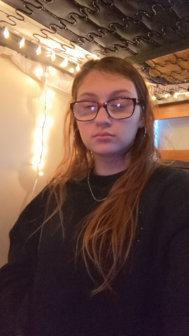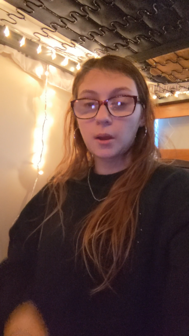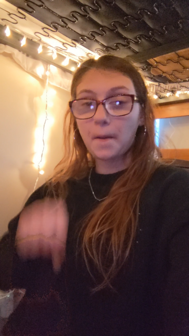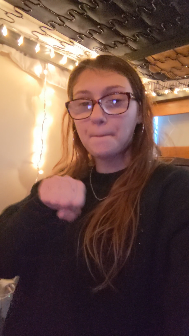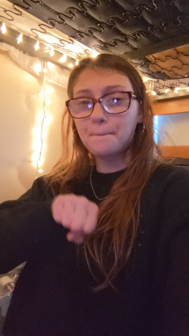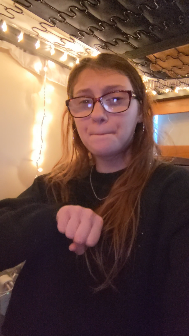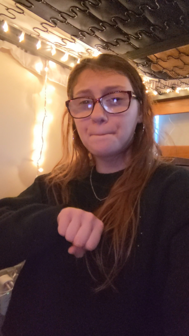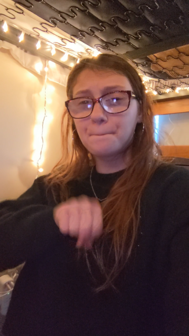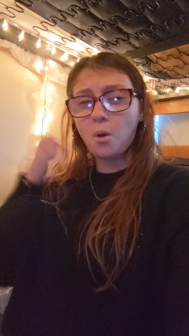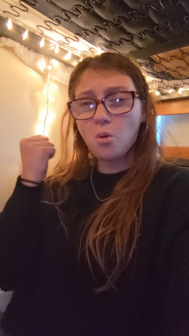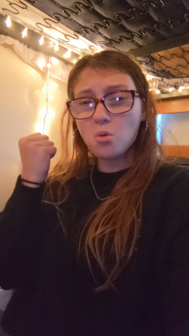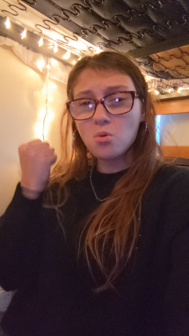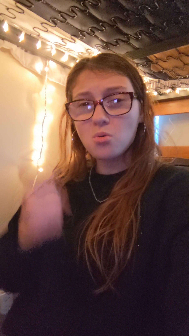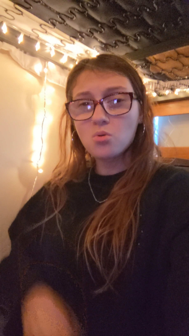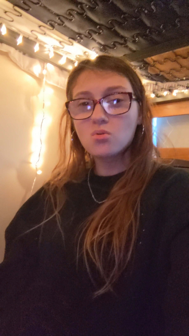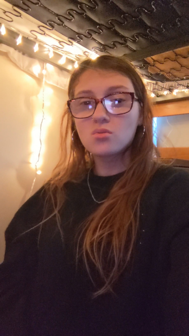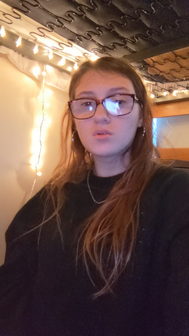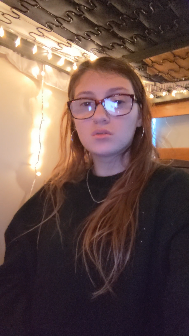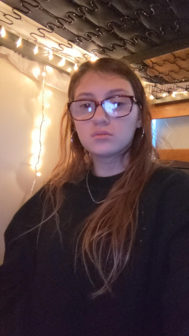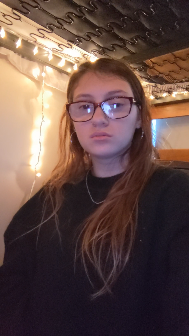broken